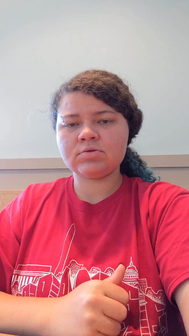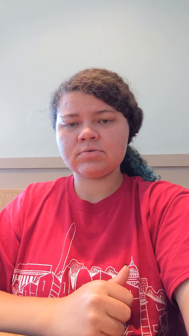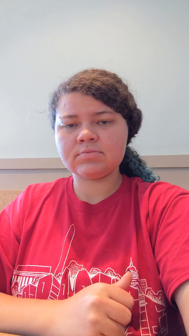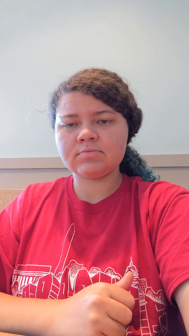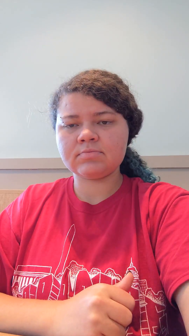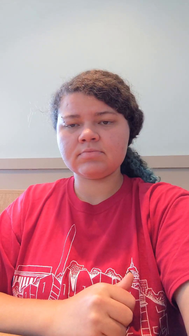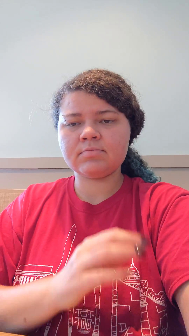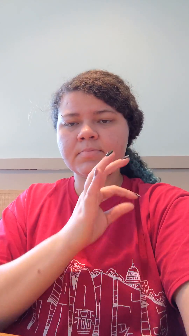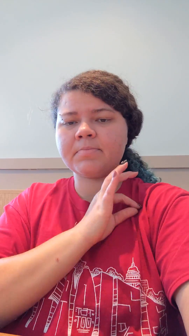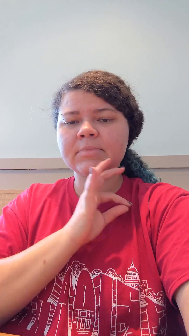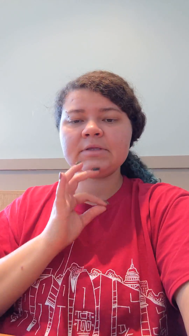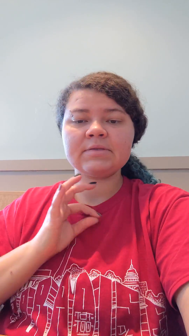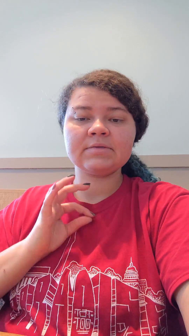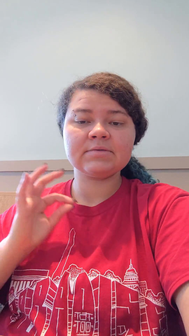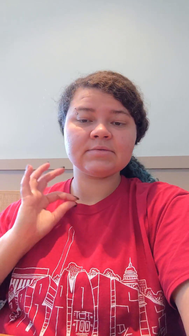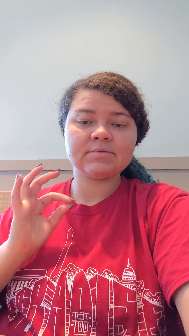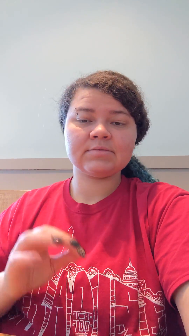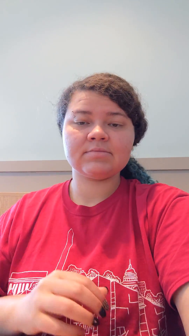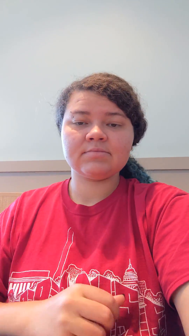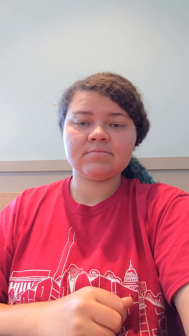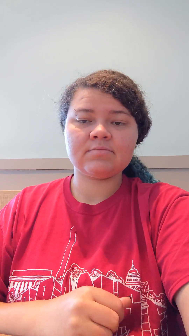beads